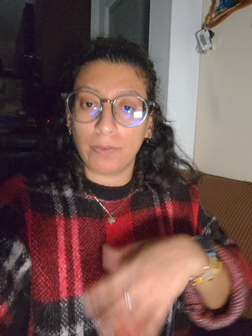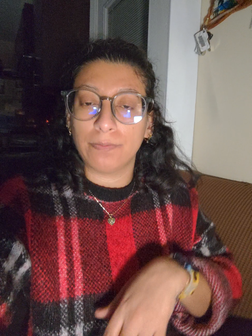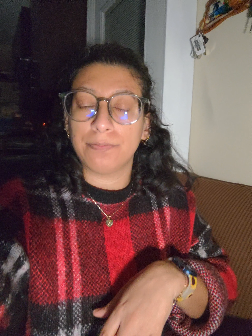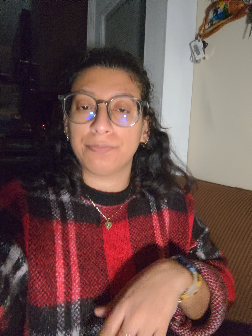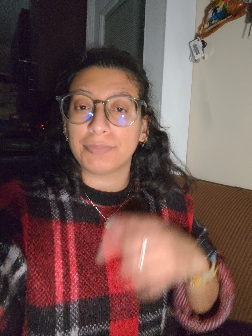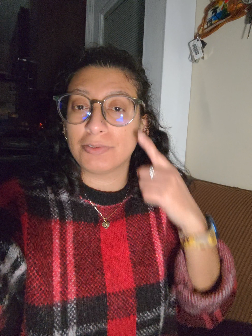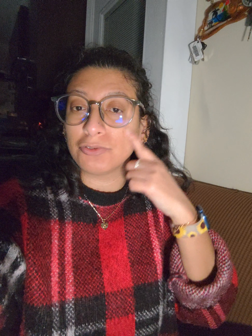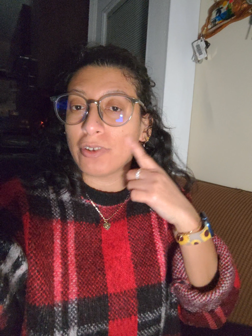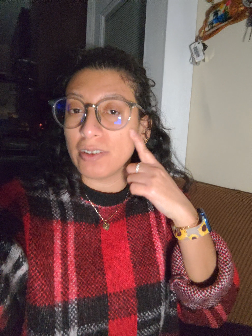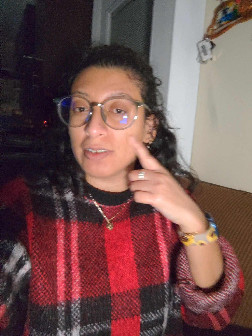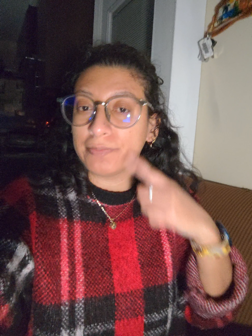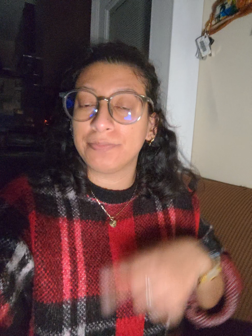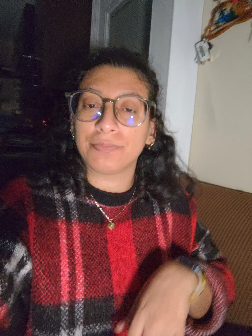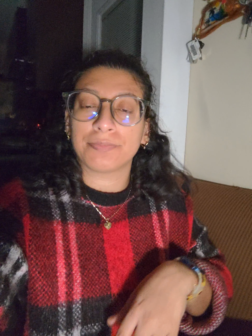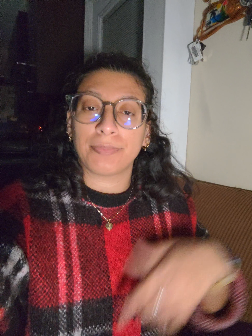cheek